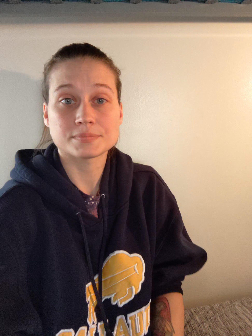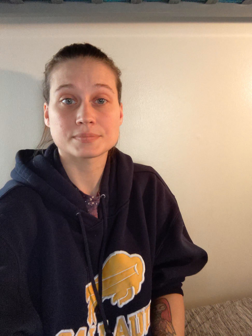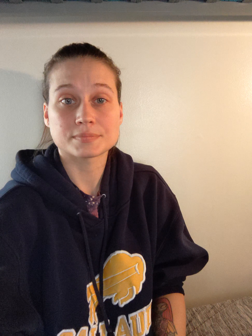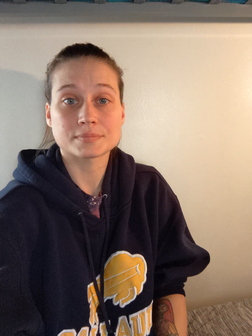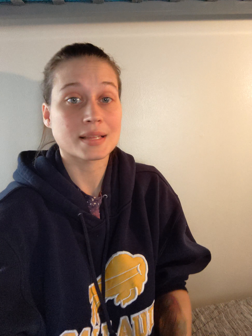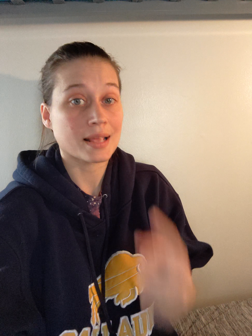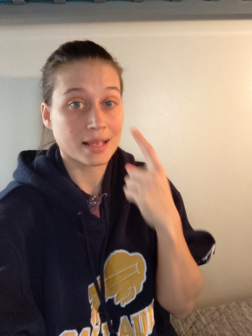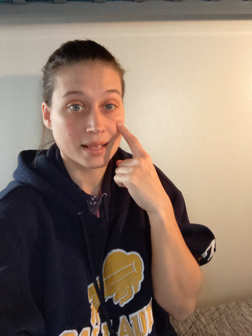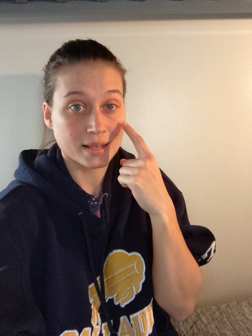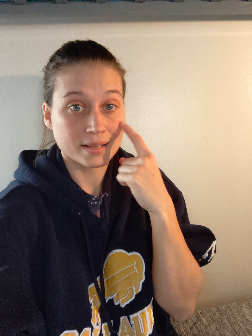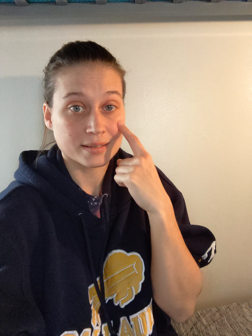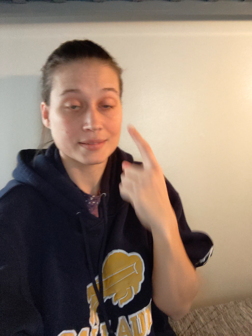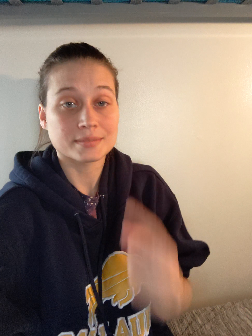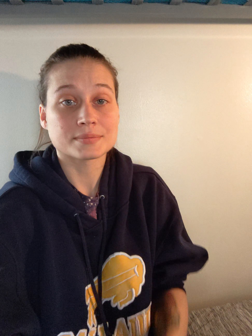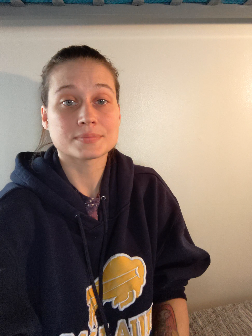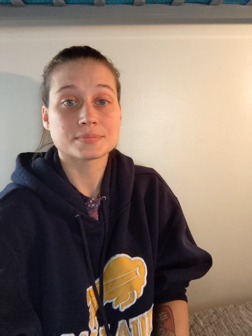eye